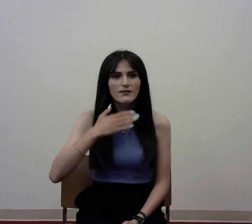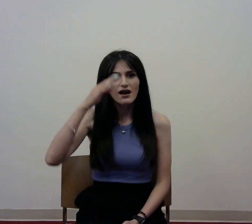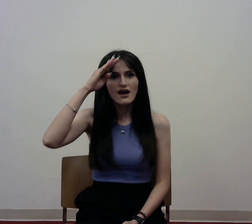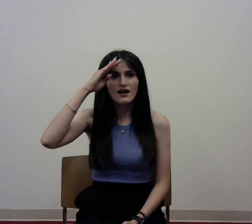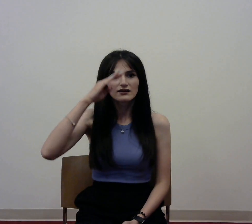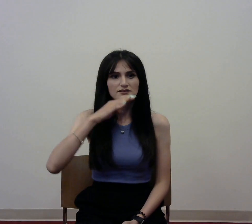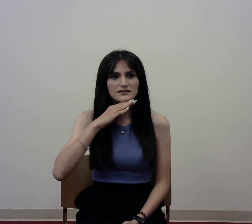ata